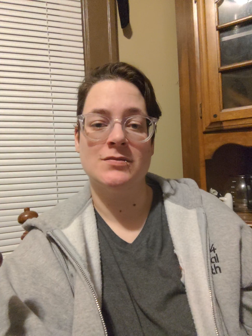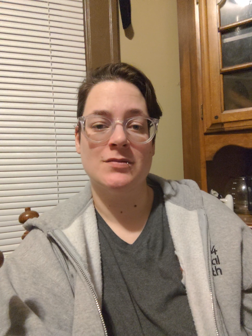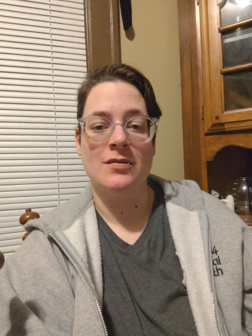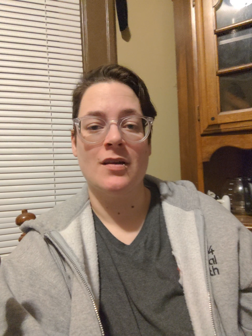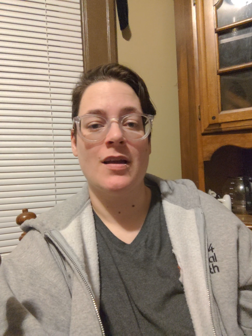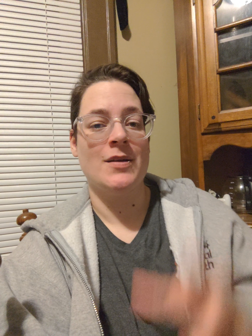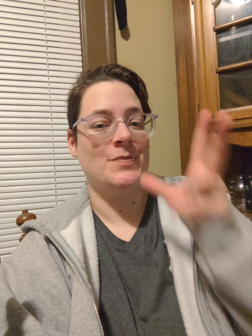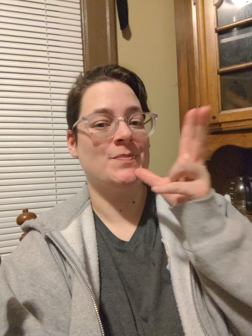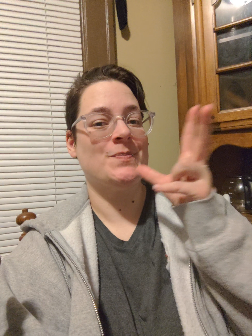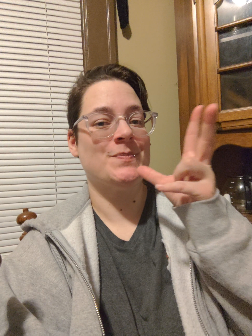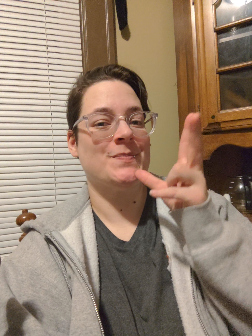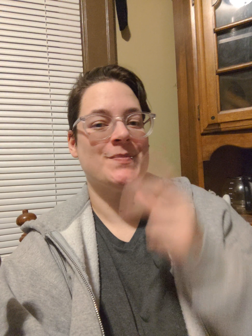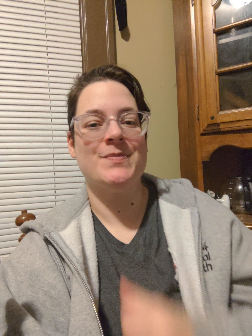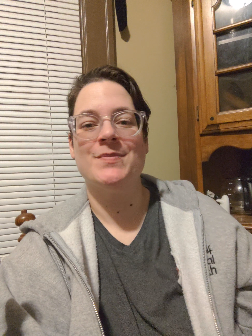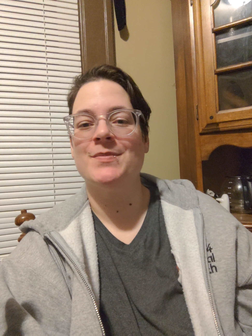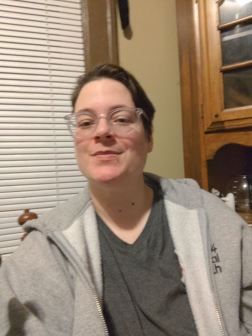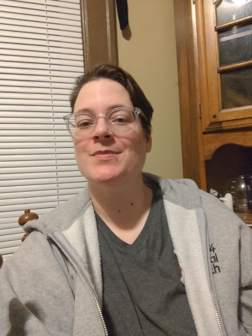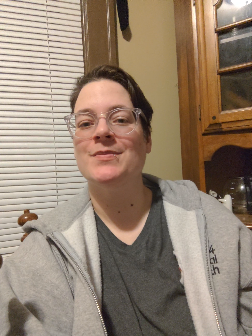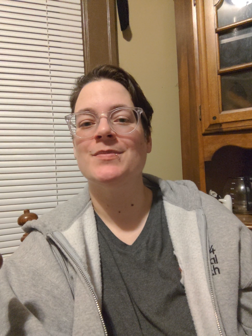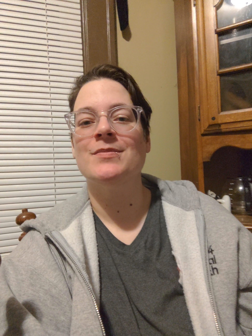hen